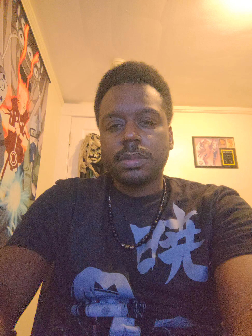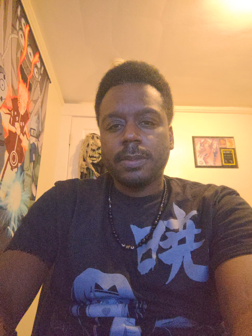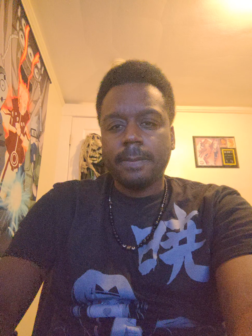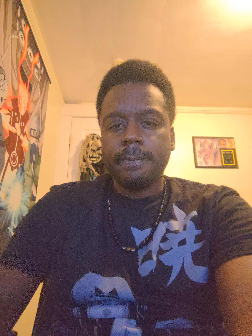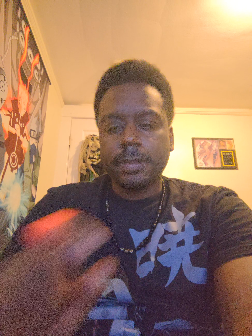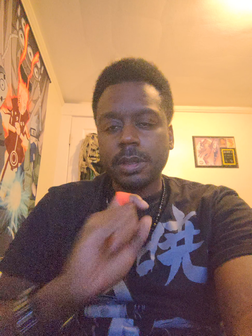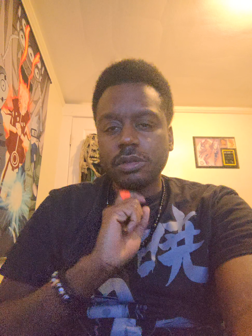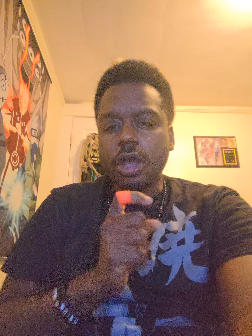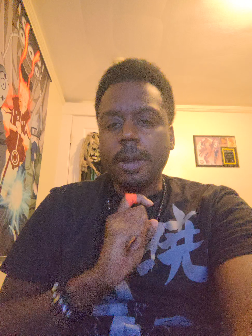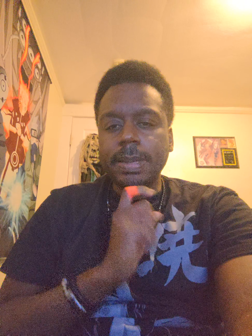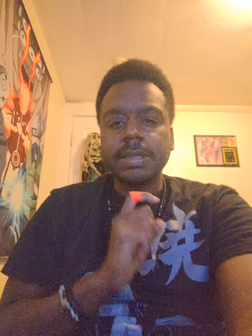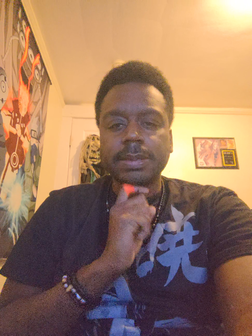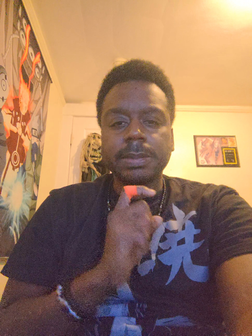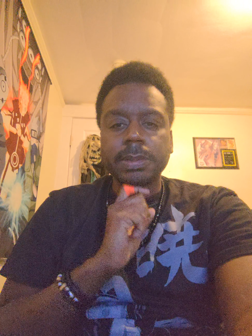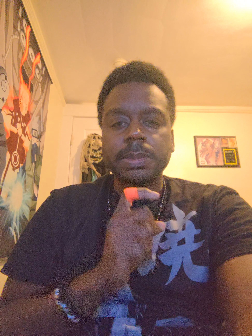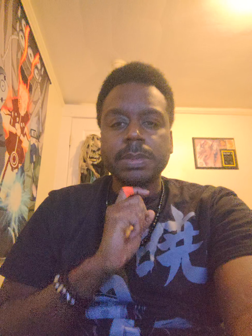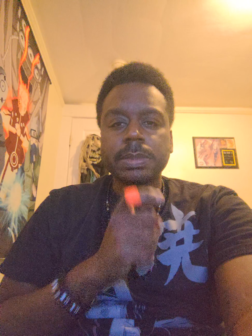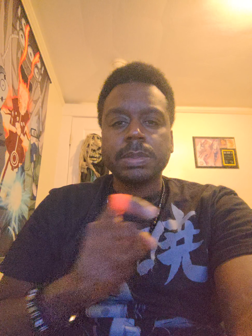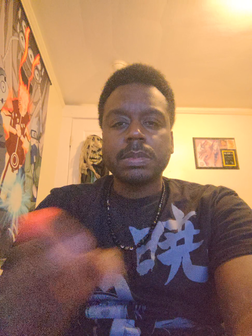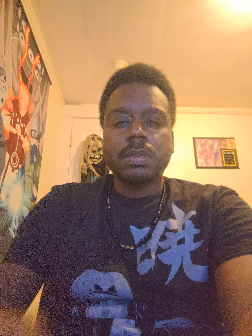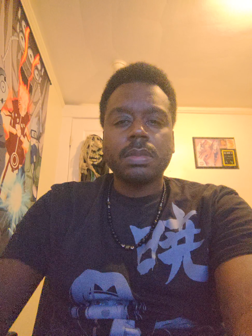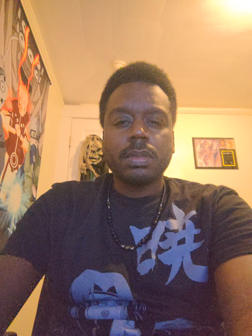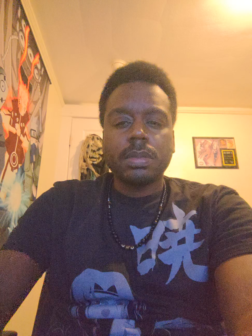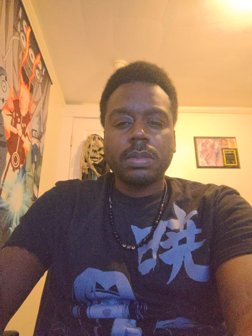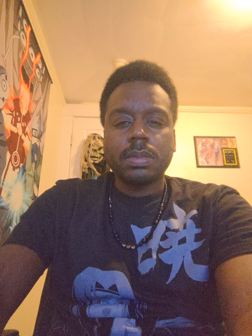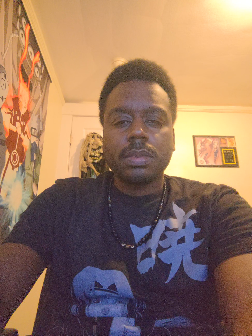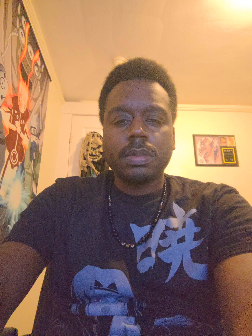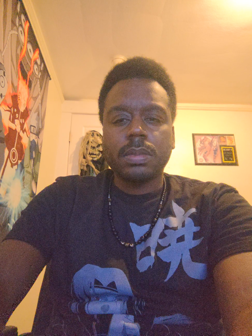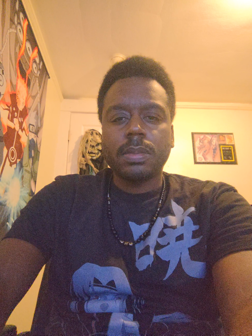garbage